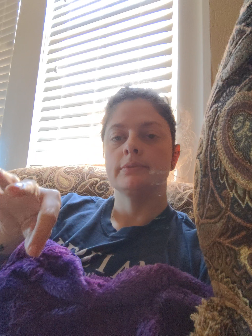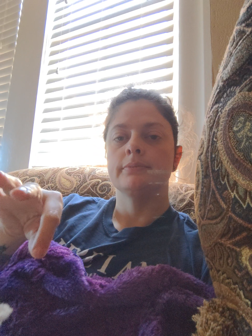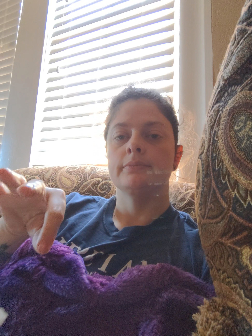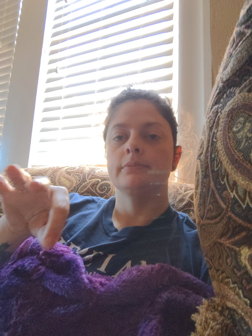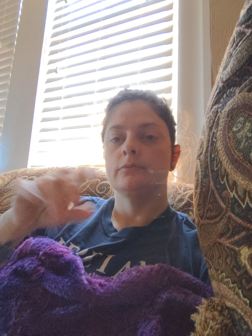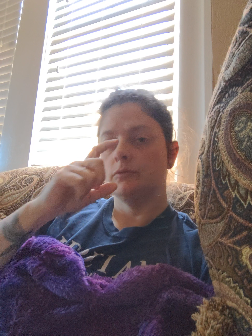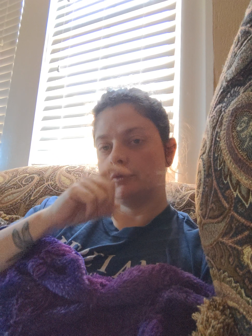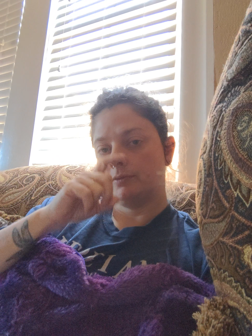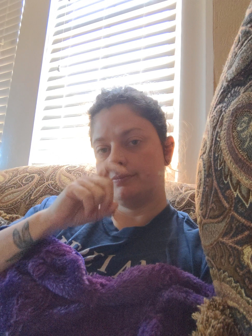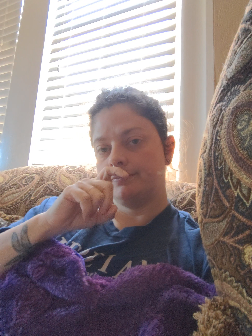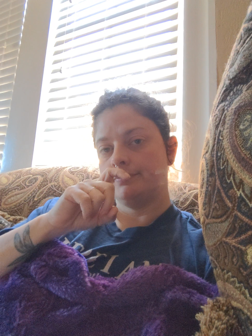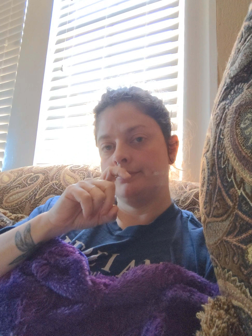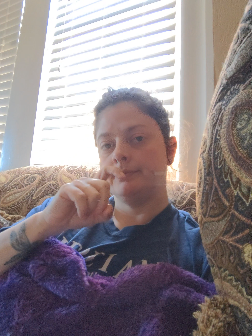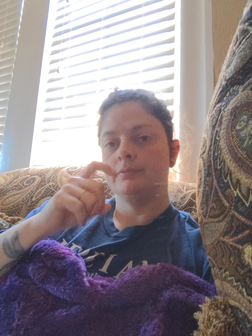doll